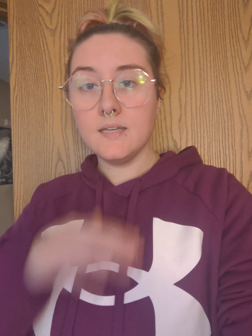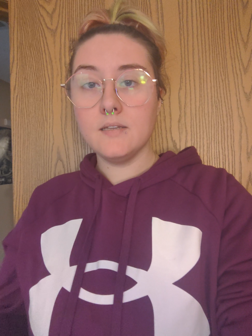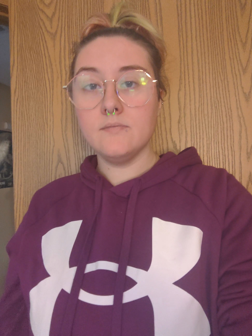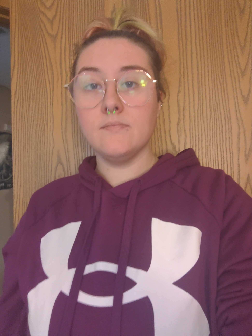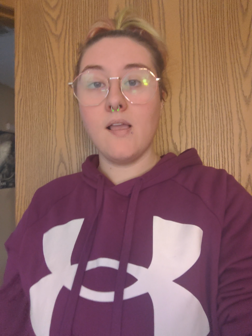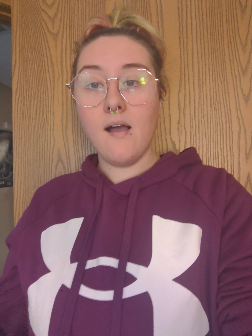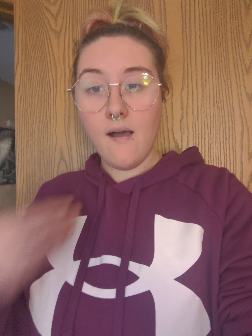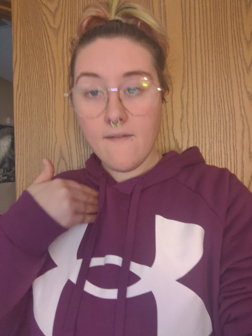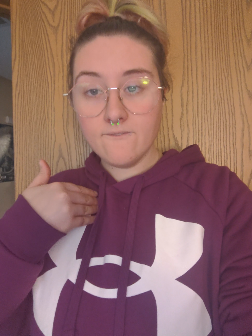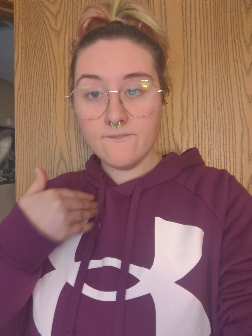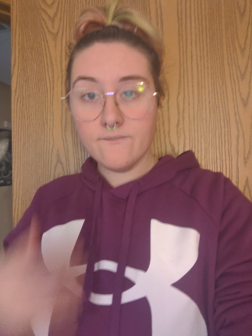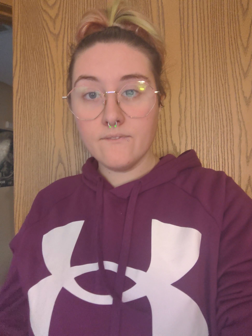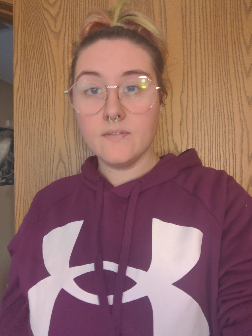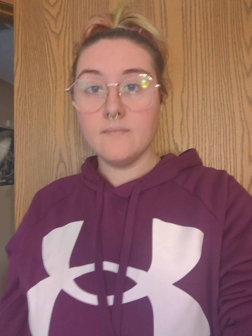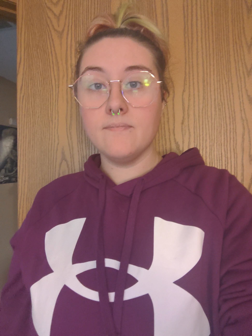have